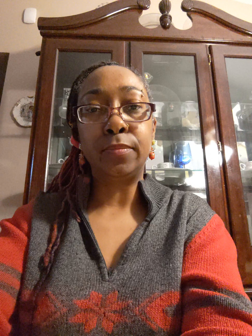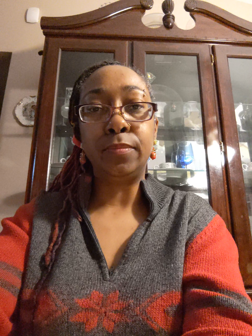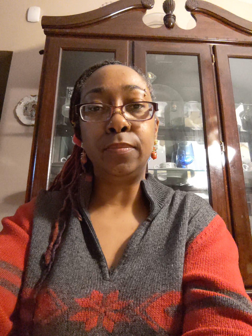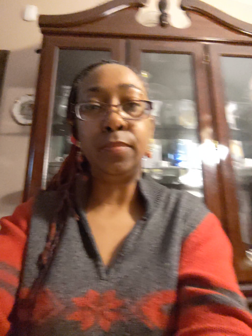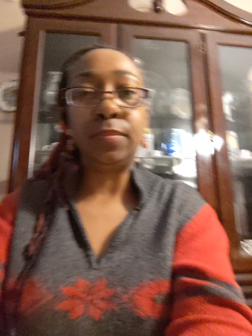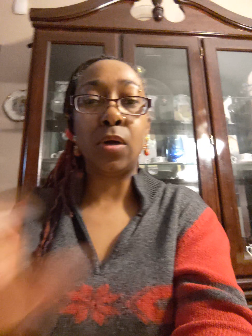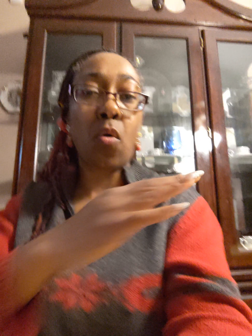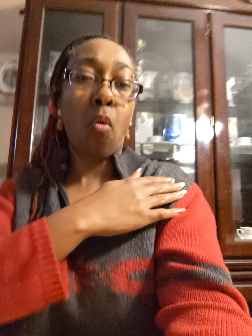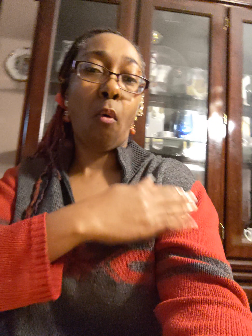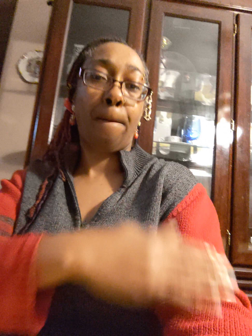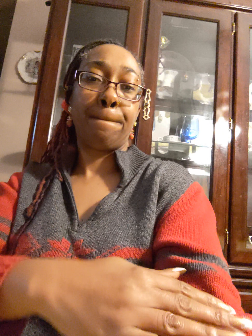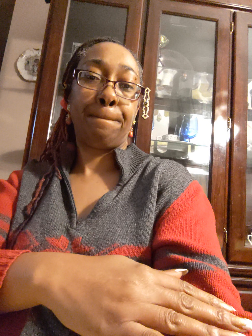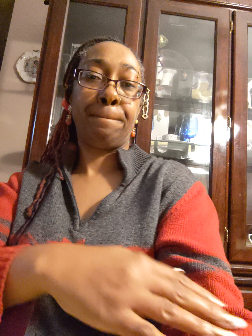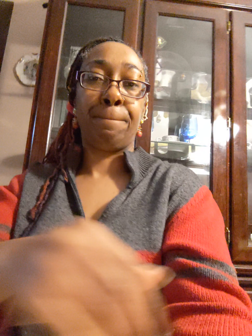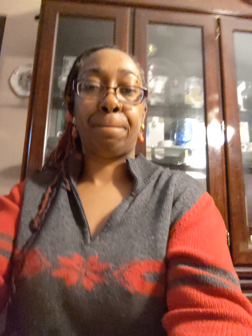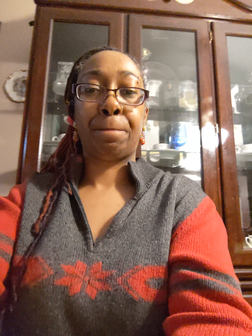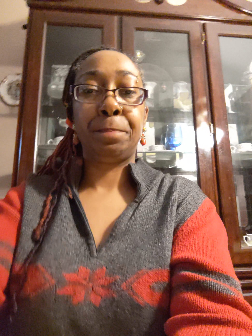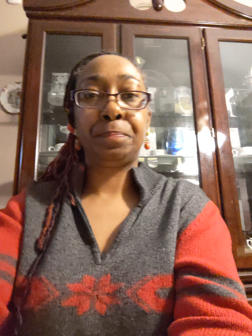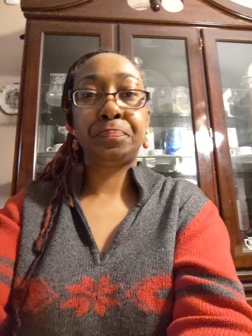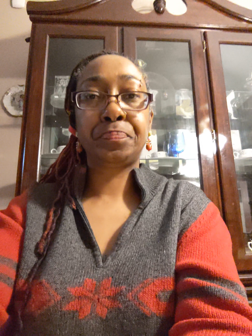arm